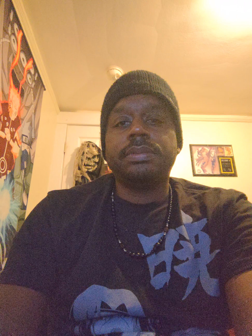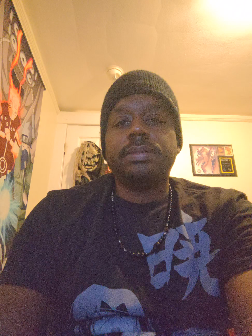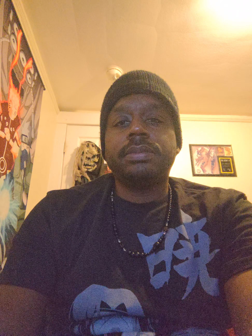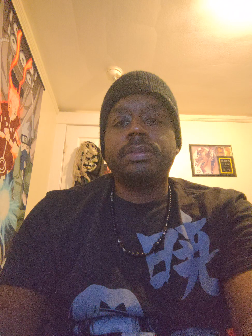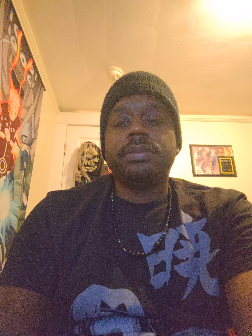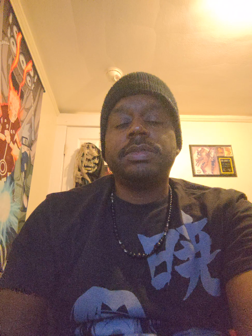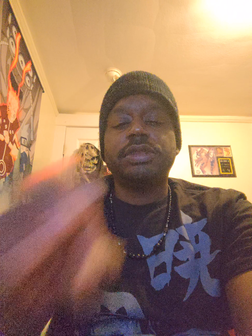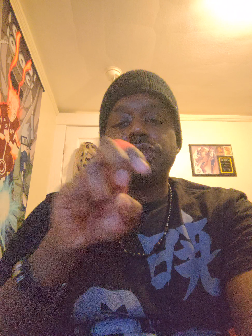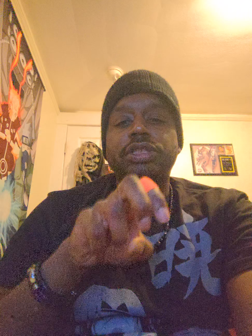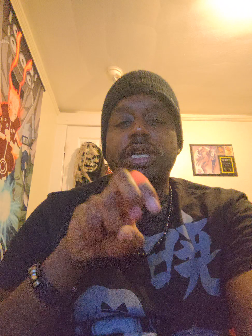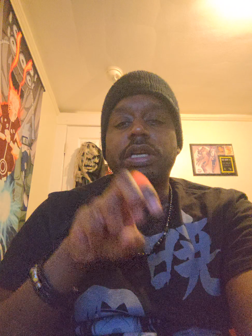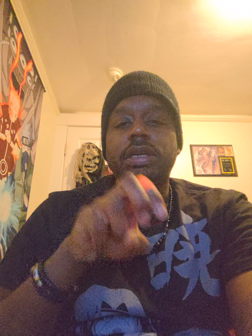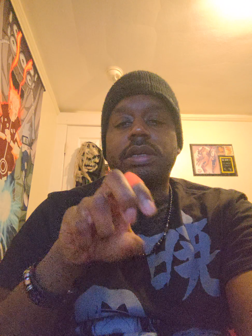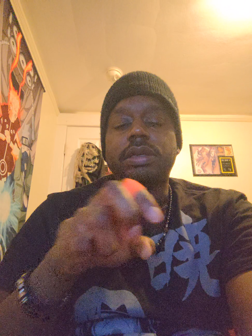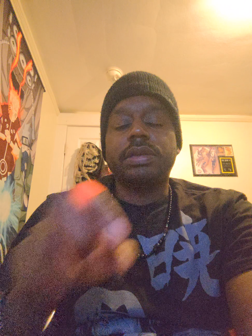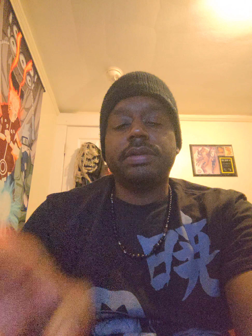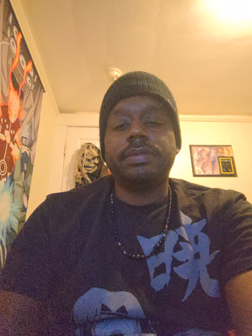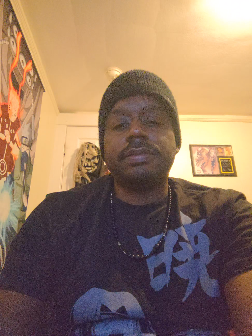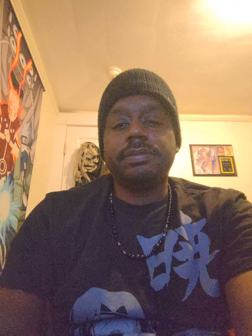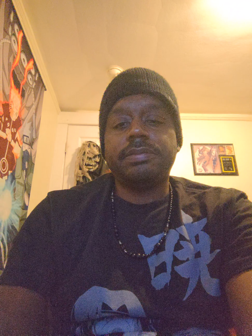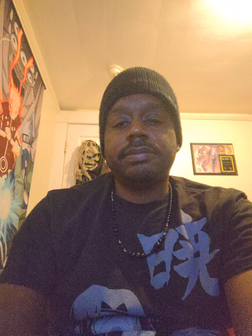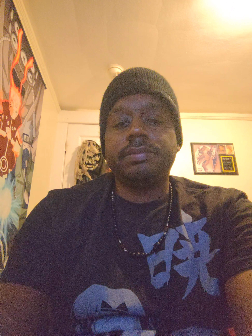chair